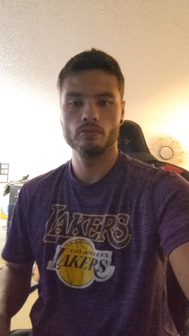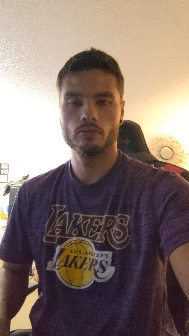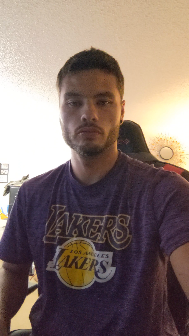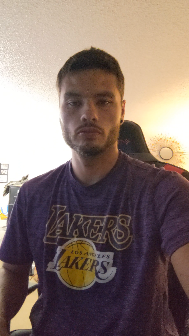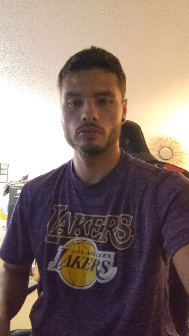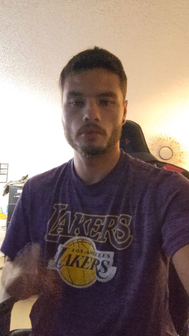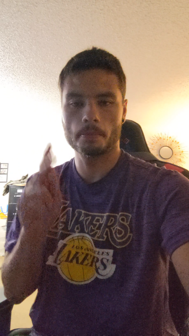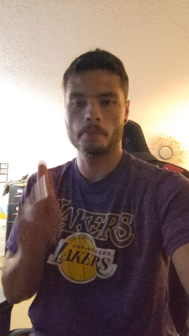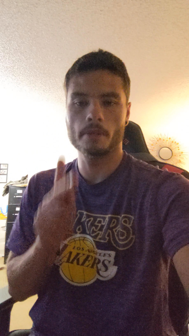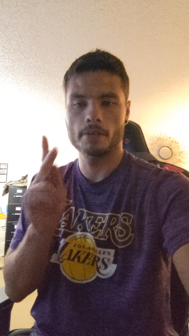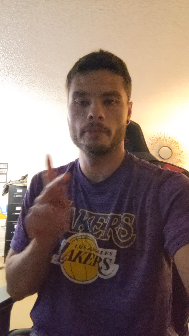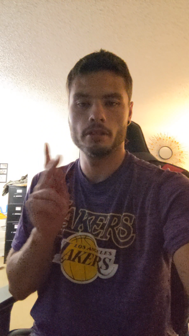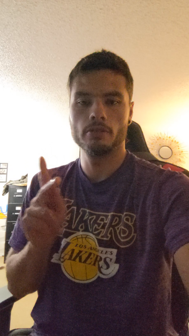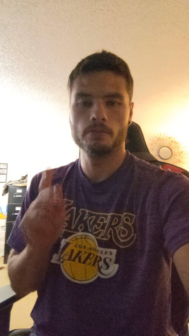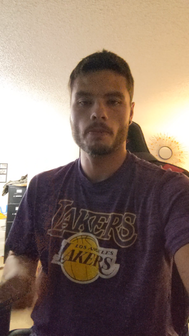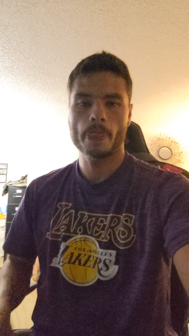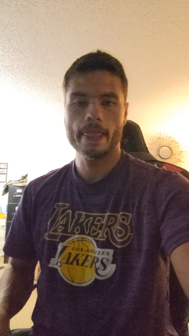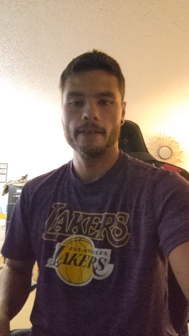people